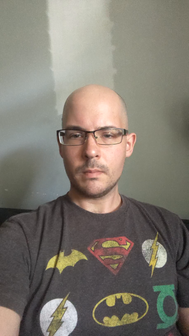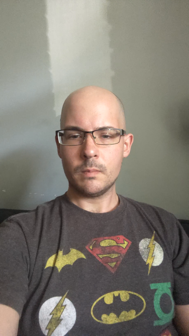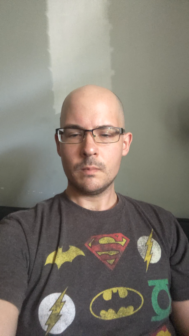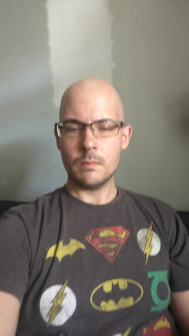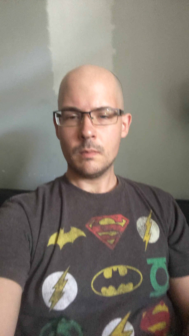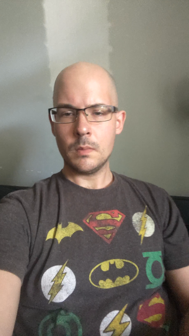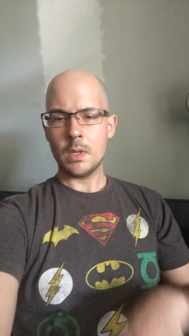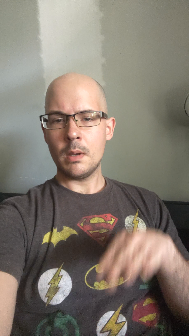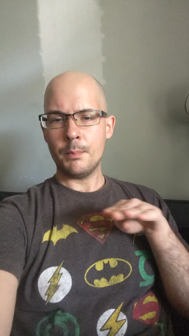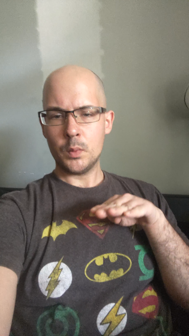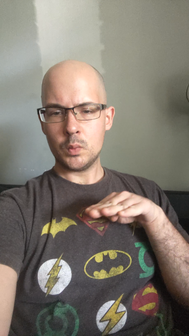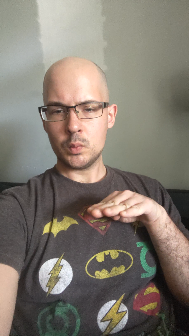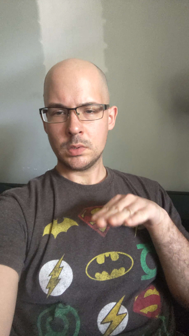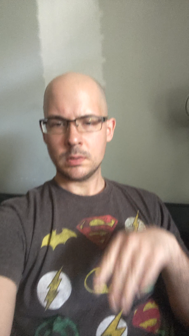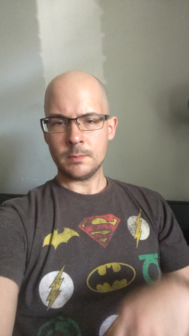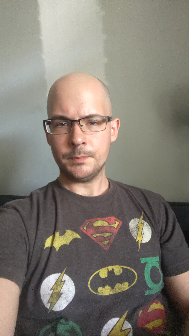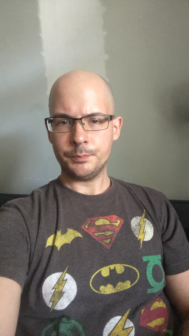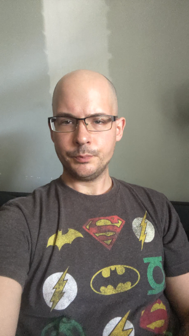boots